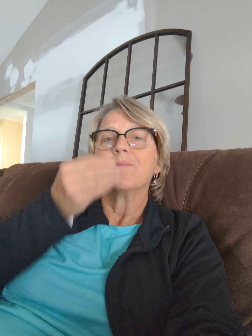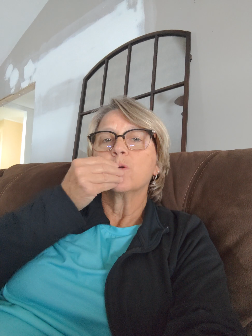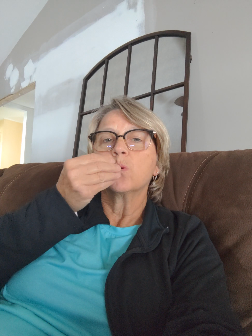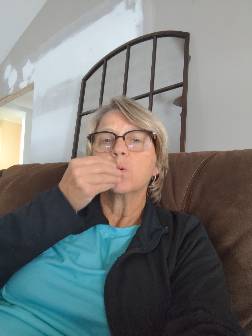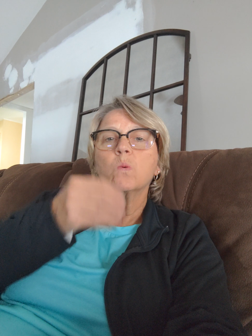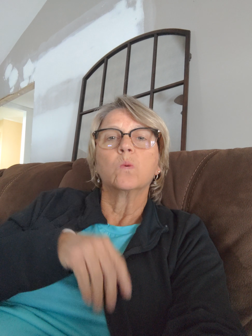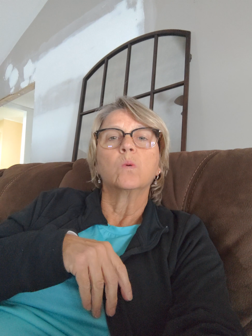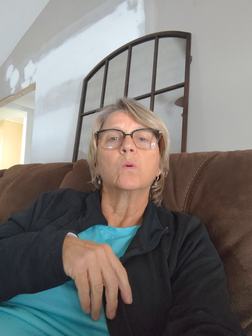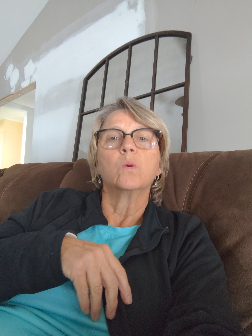food